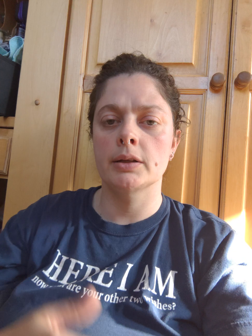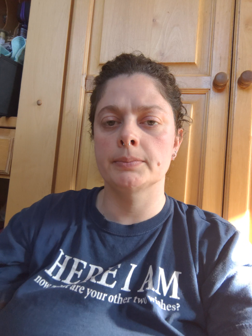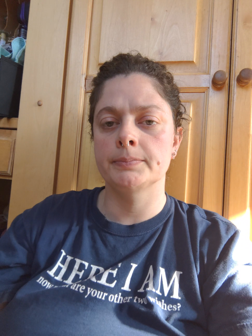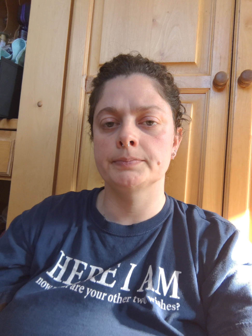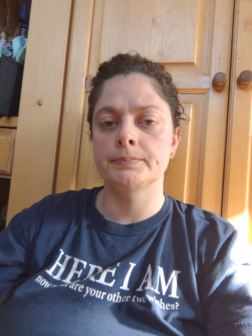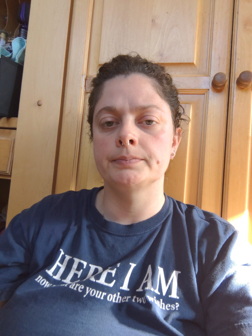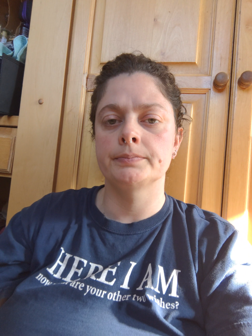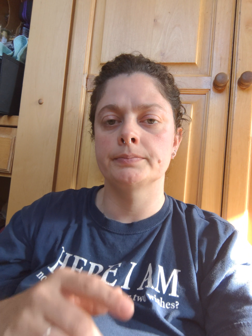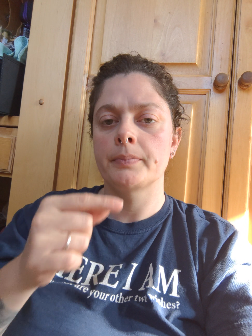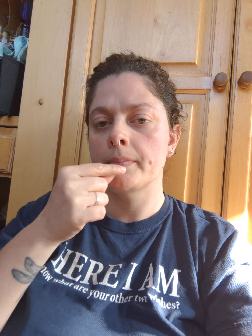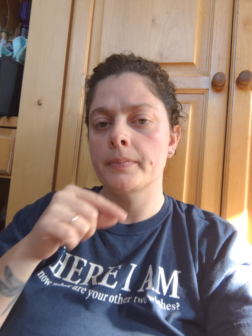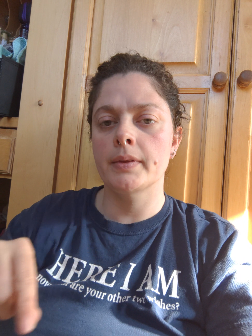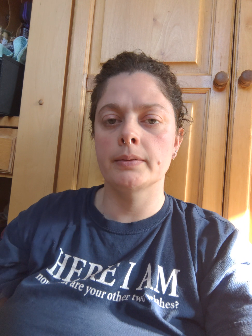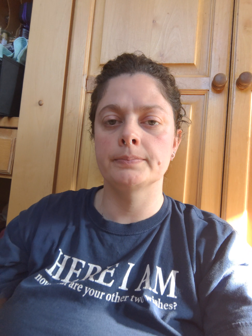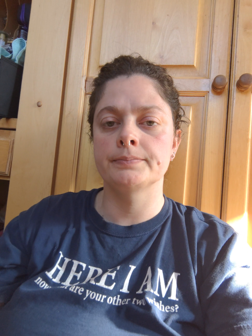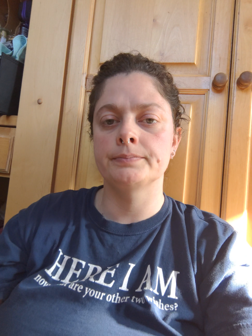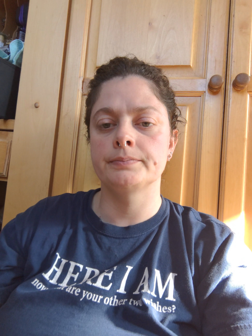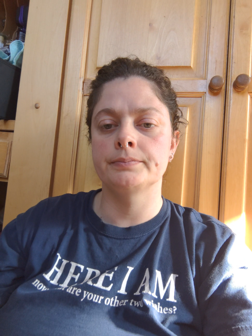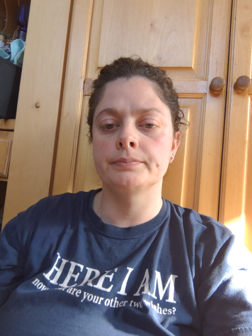pen